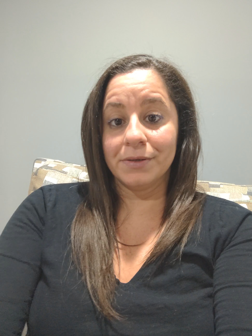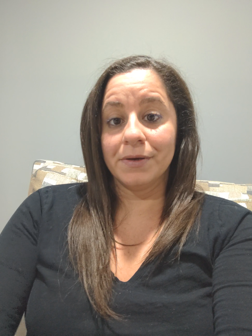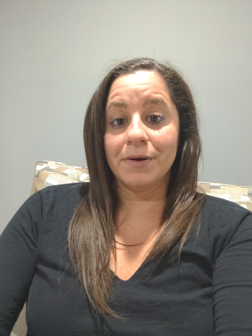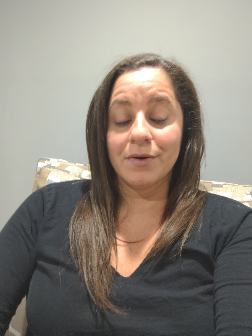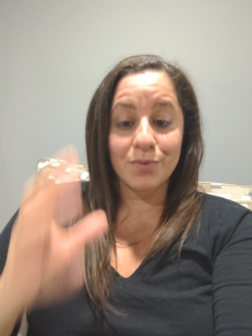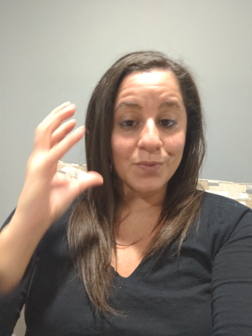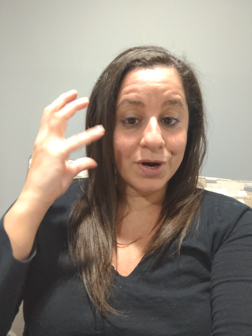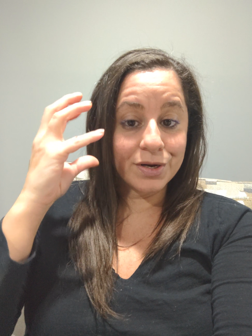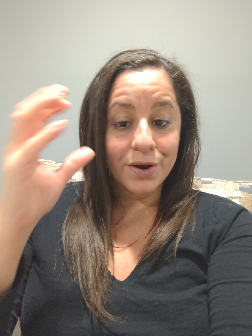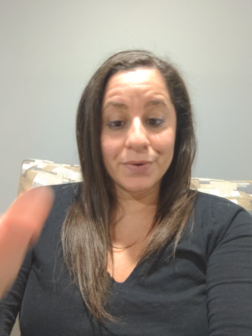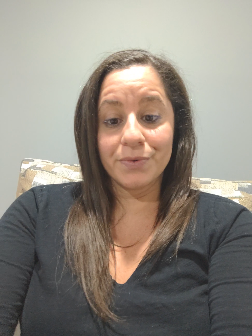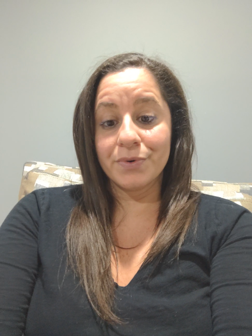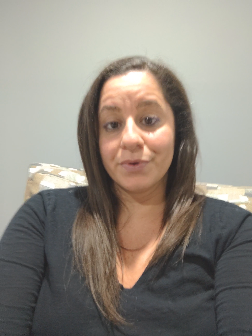radio